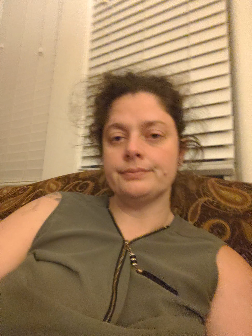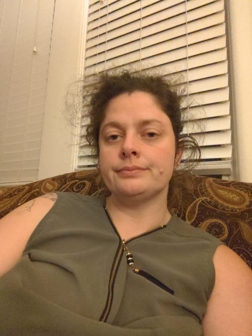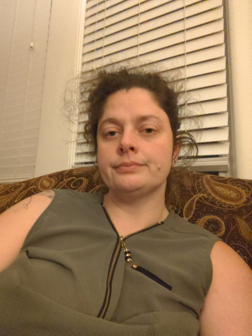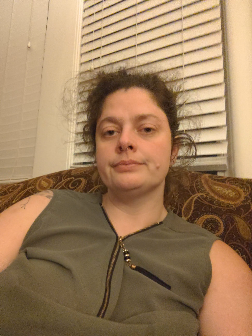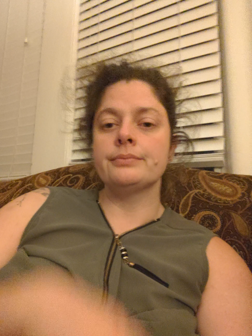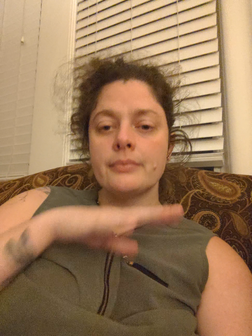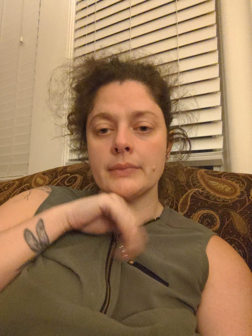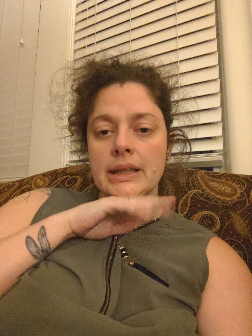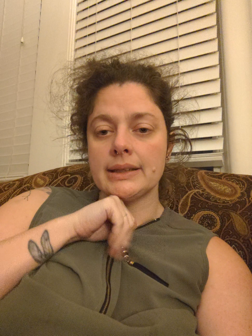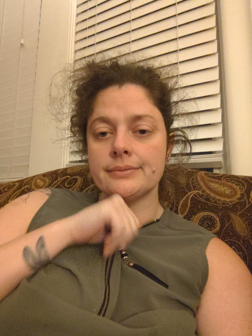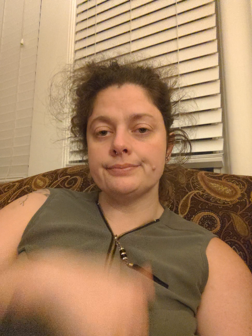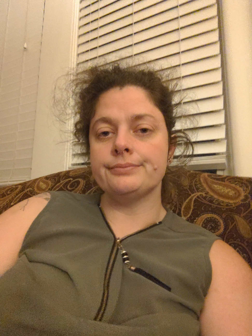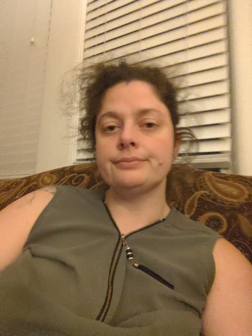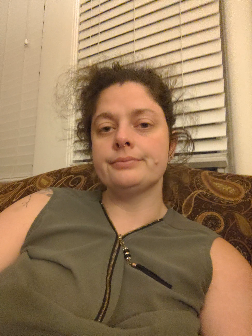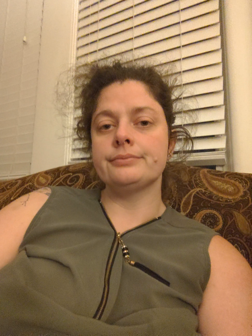pig